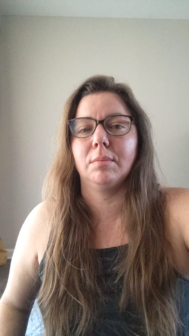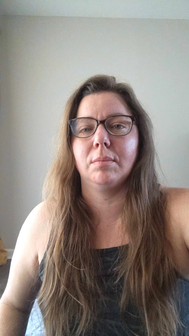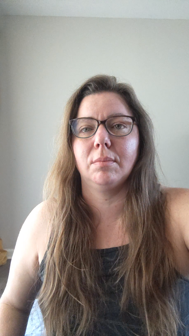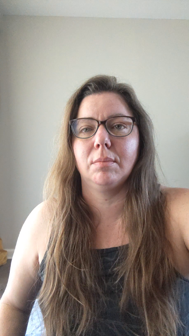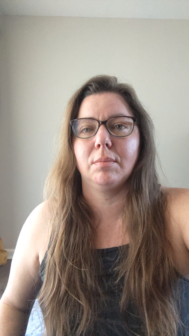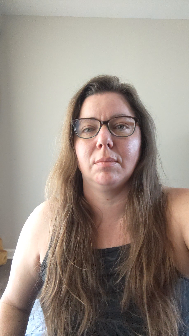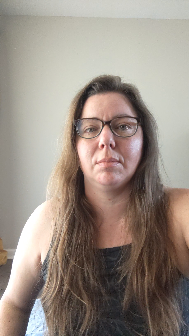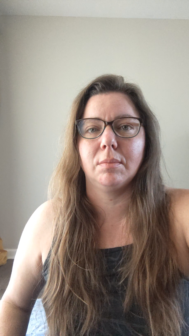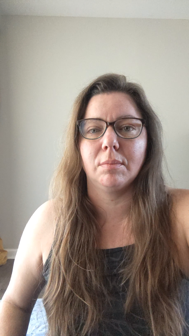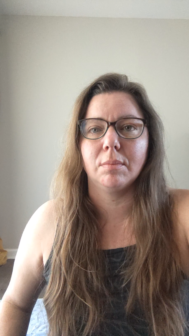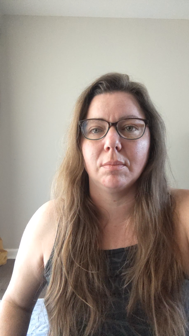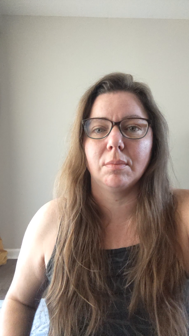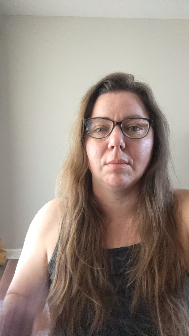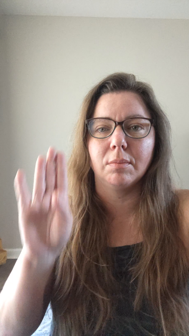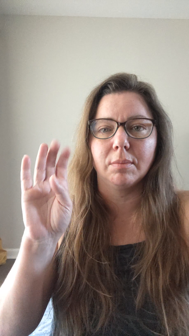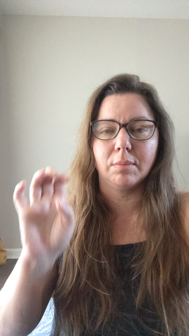be